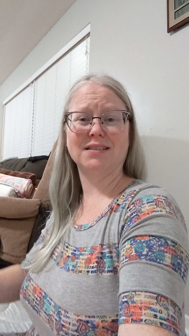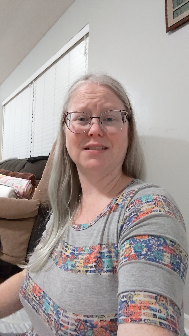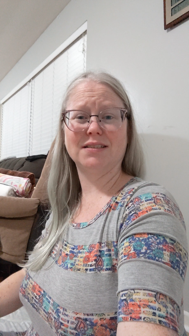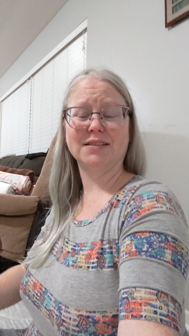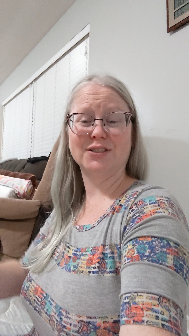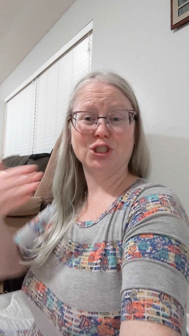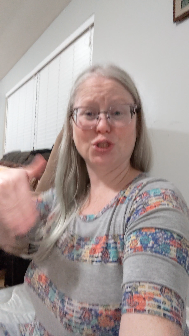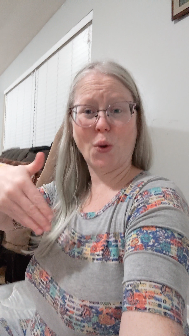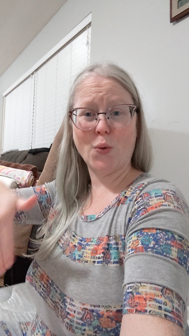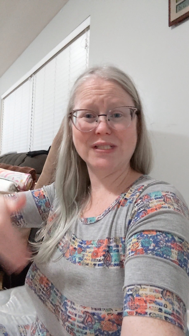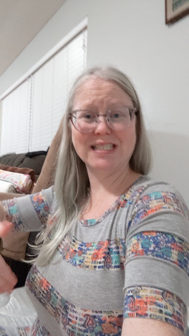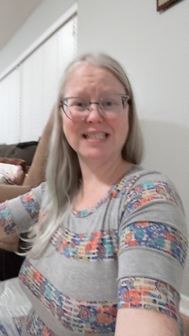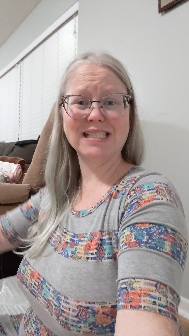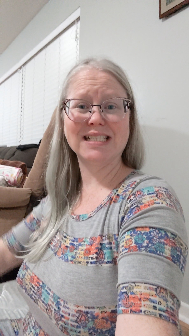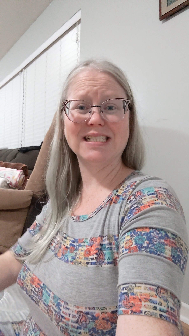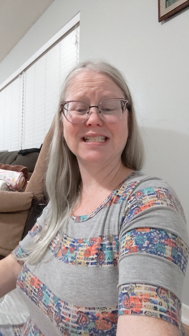shorts